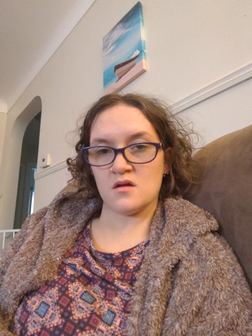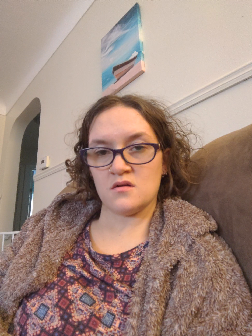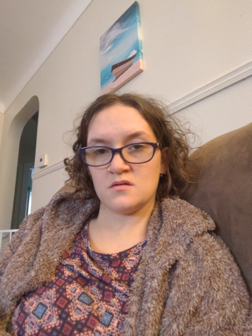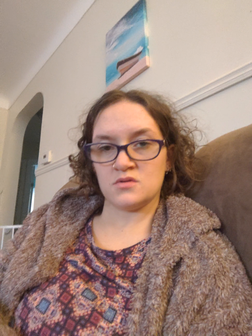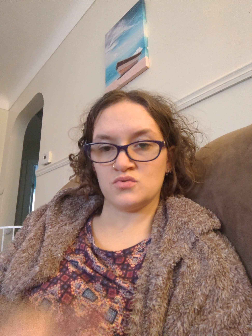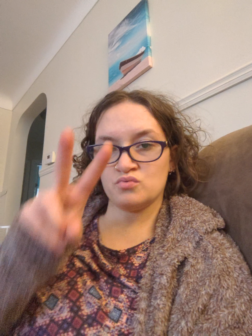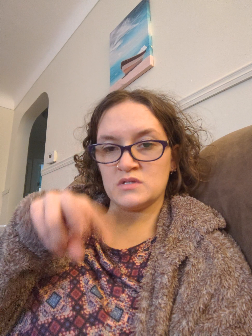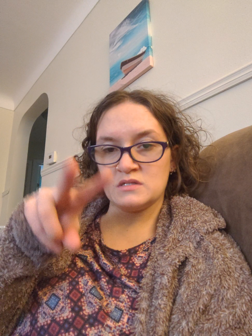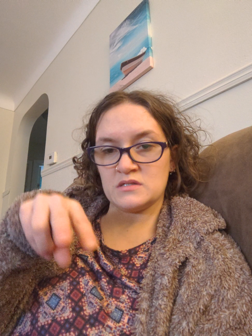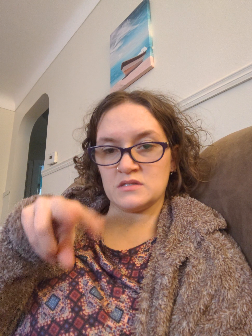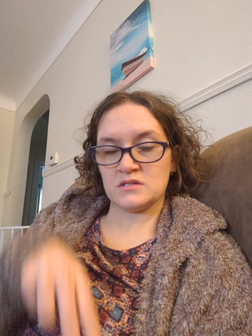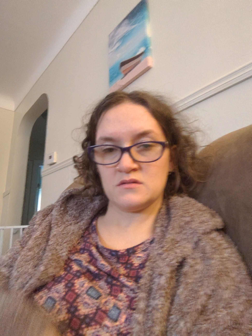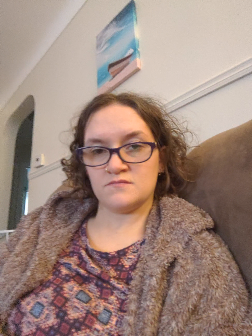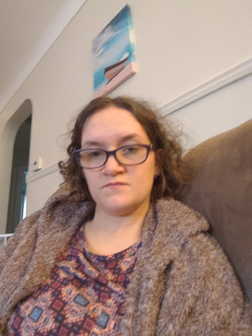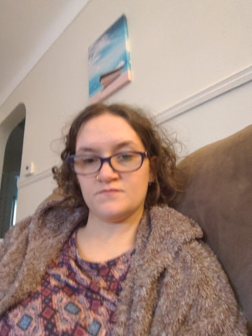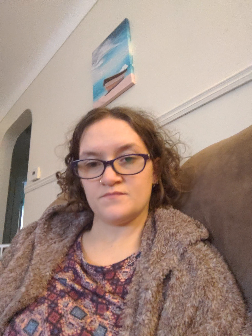read